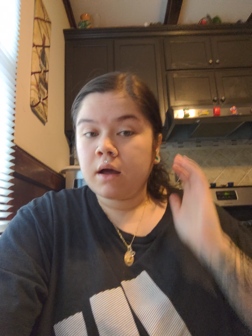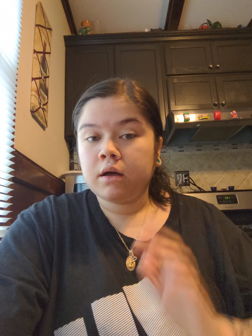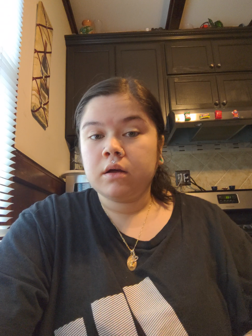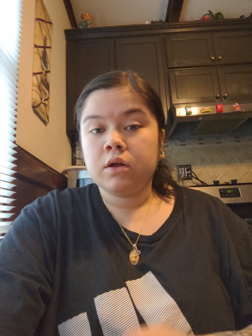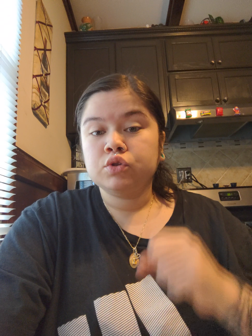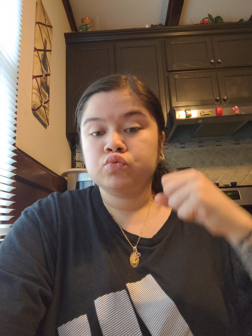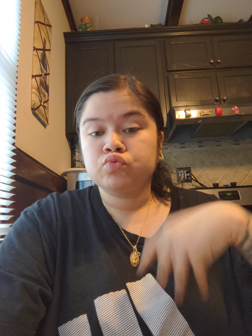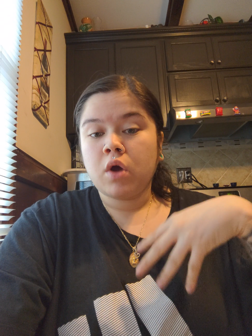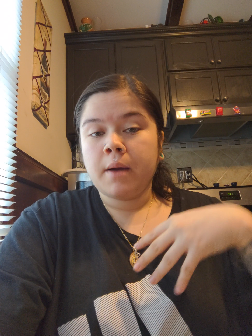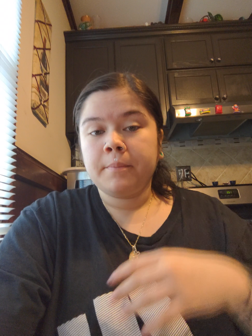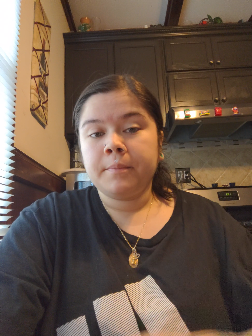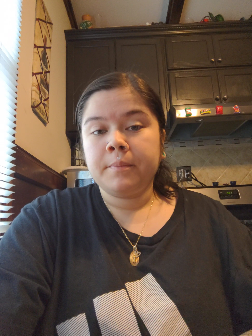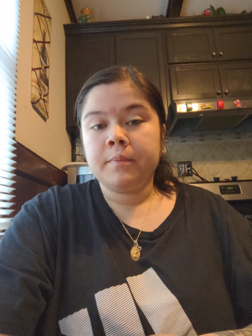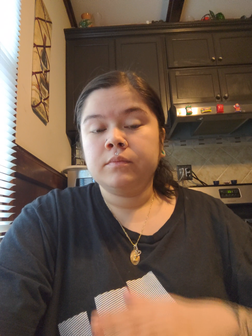drop